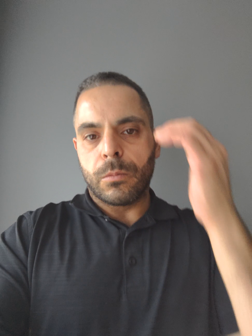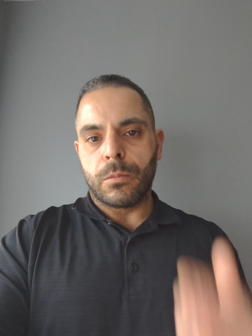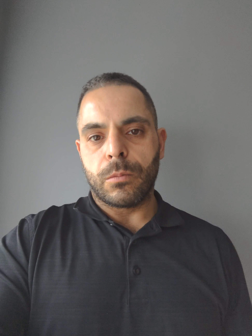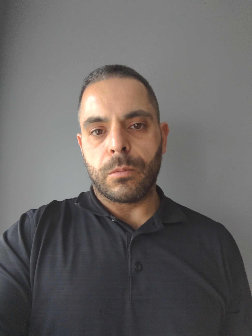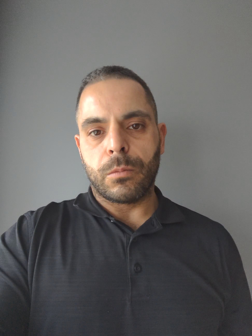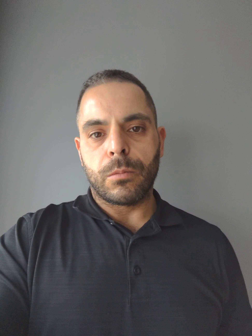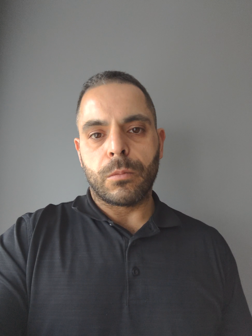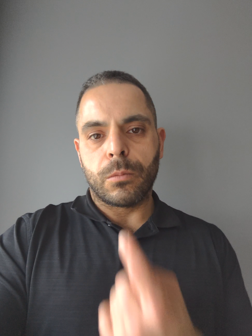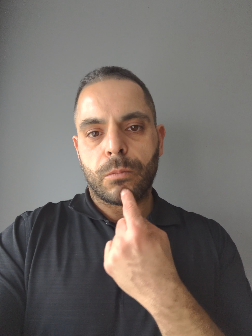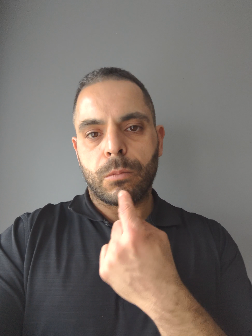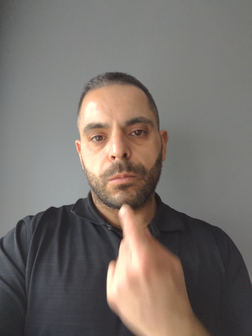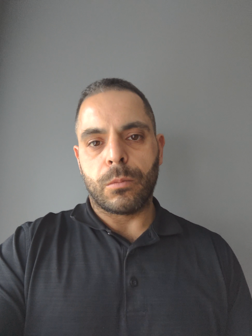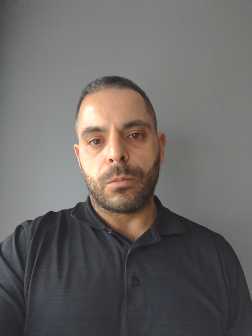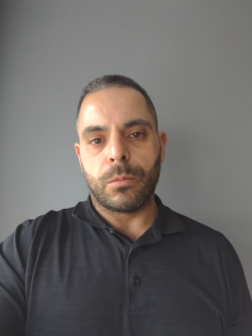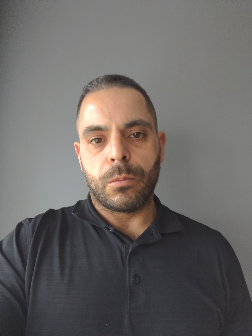say